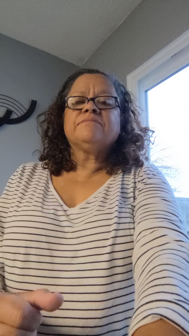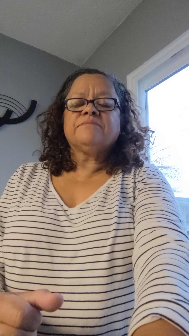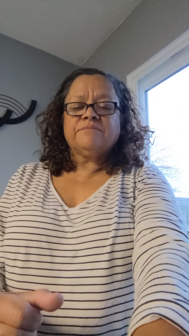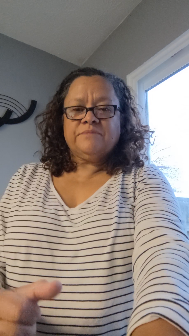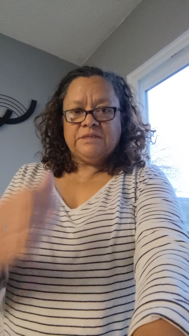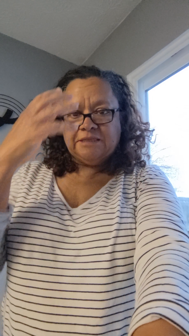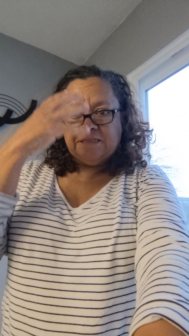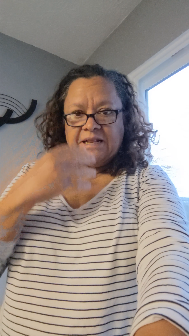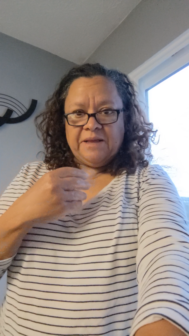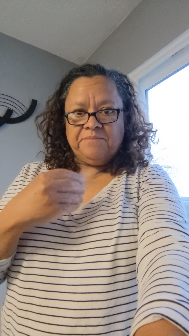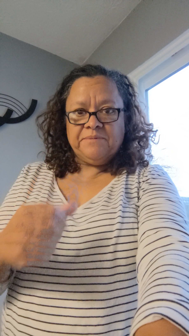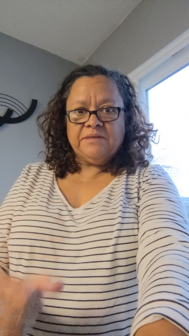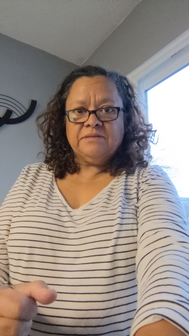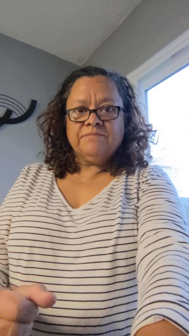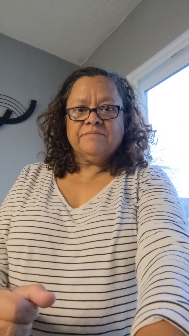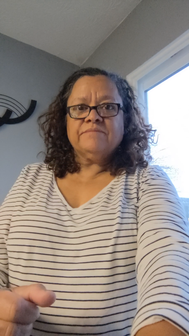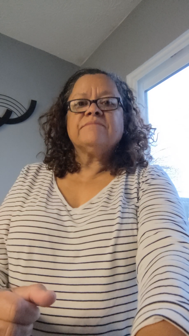asleep